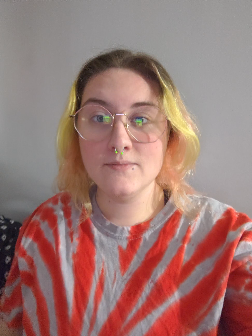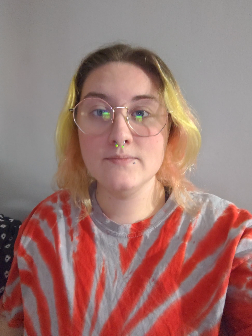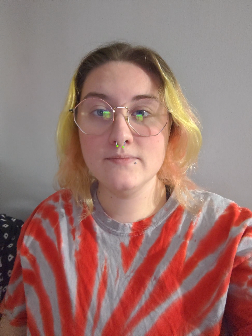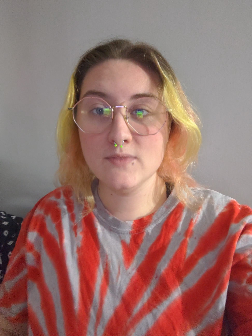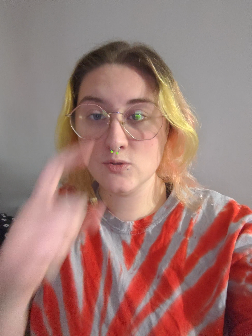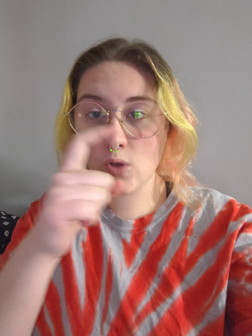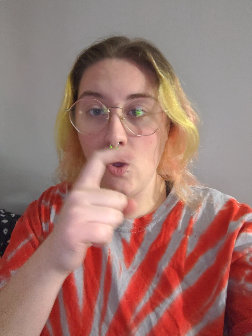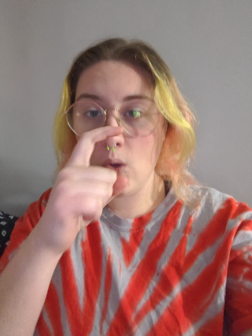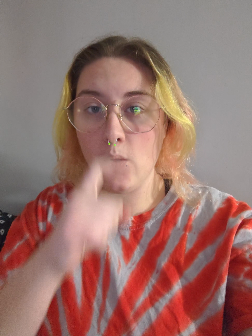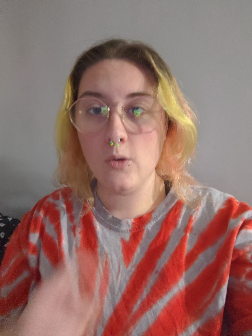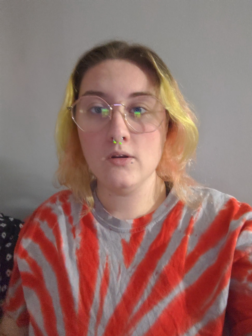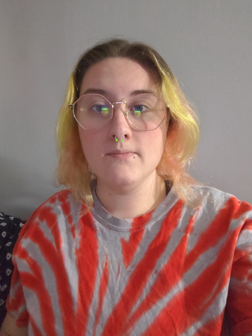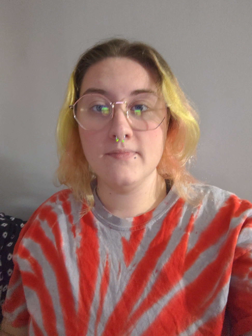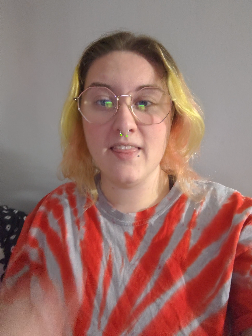doll